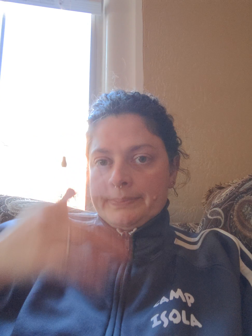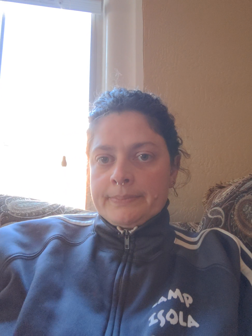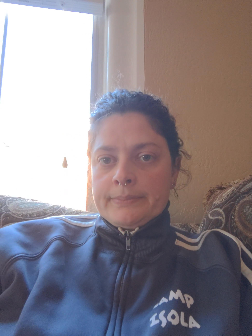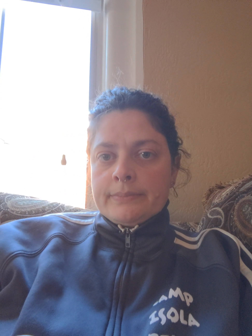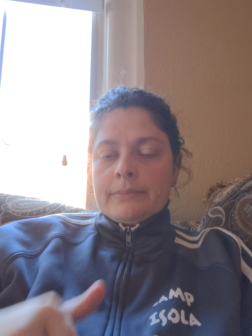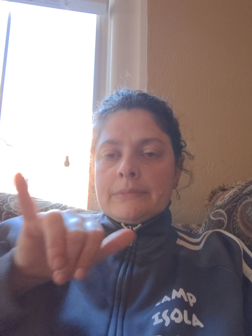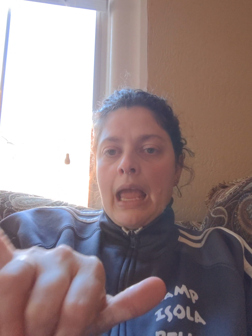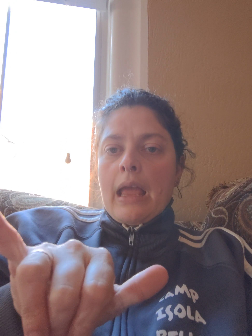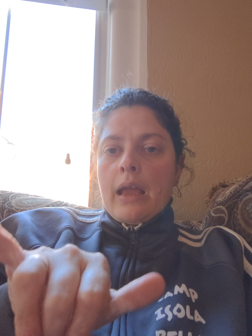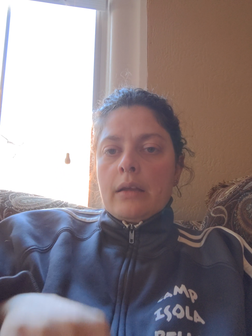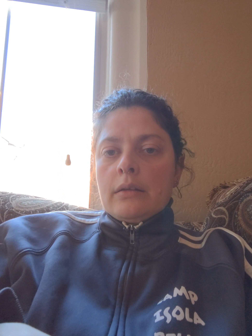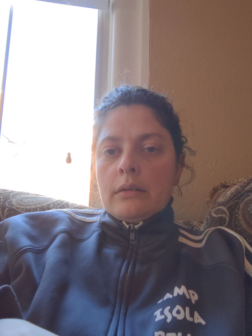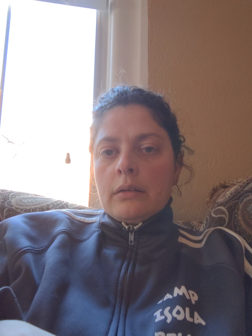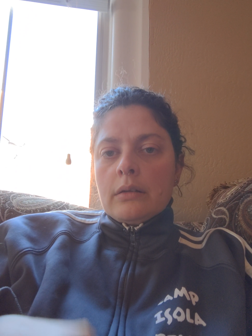stay